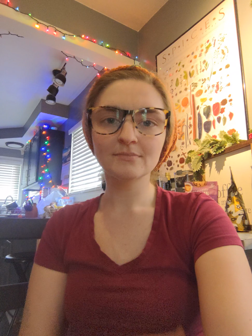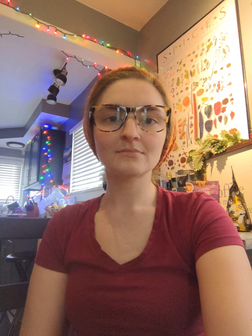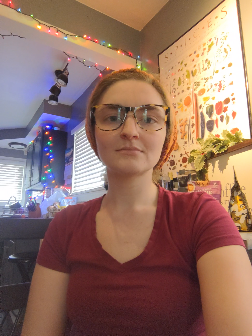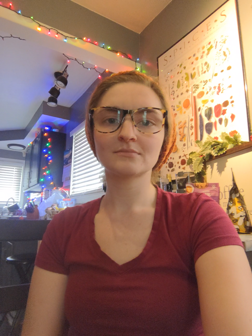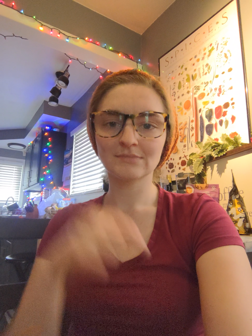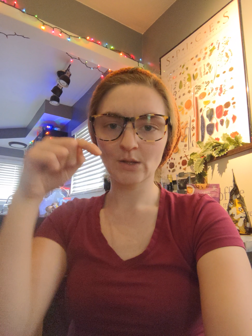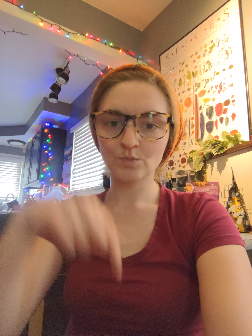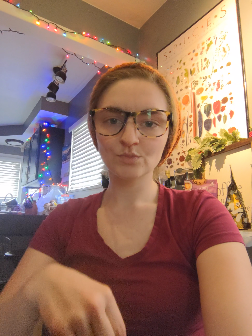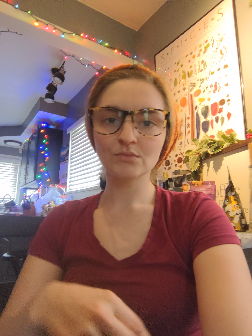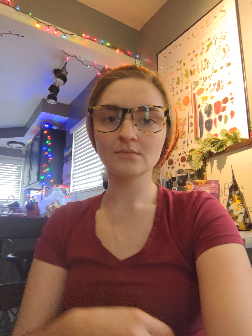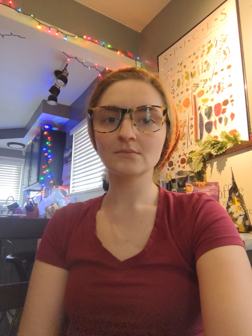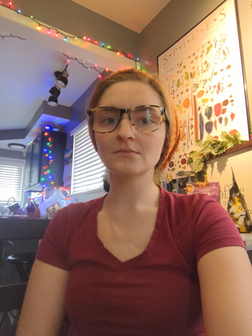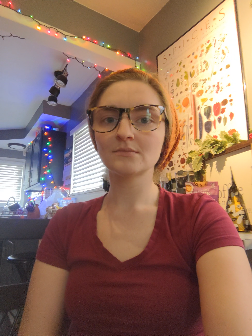down